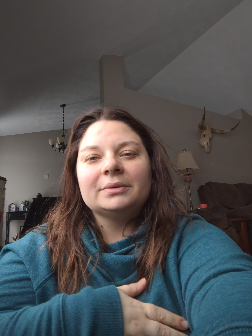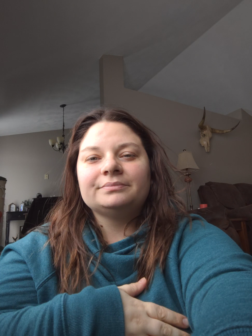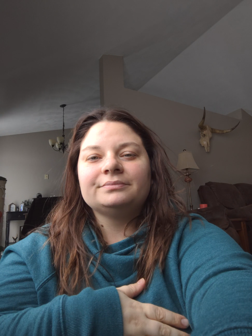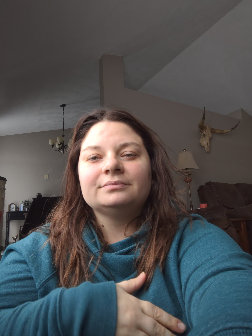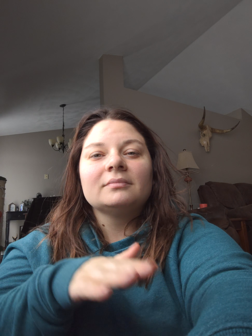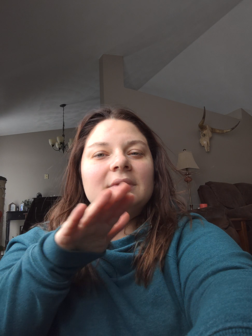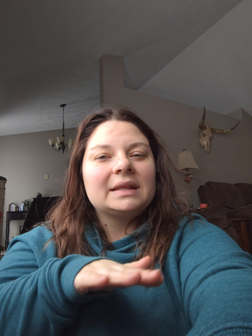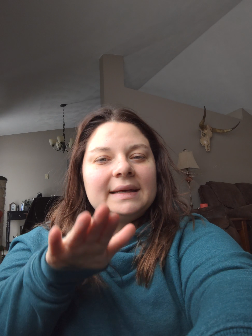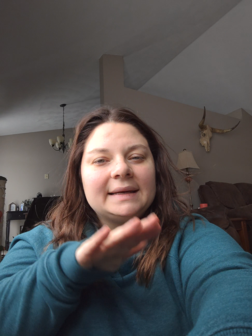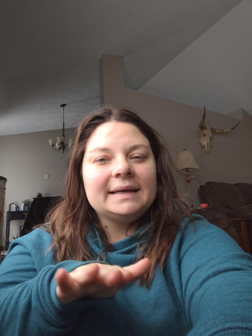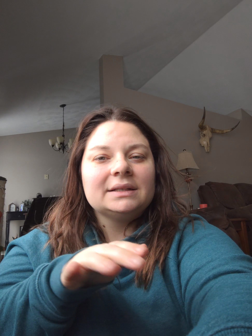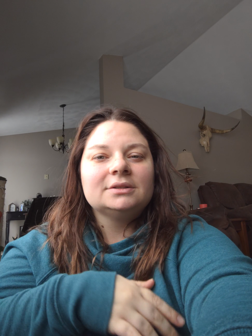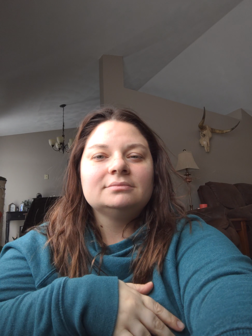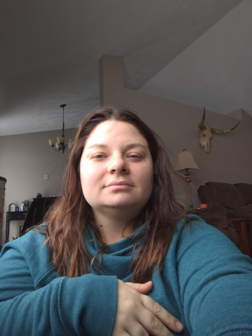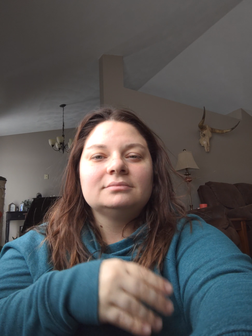clean